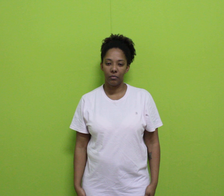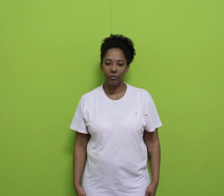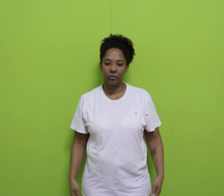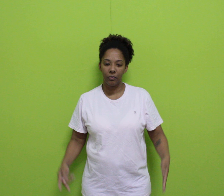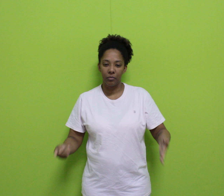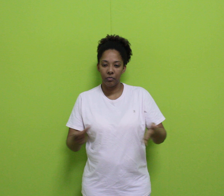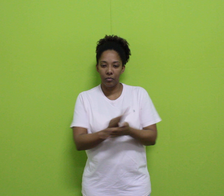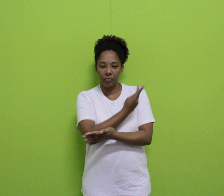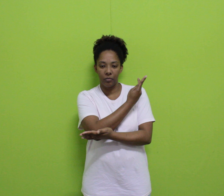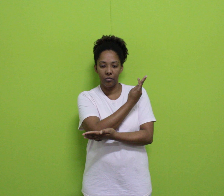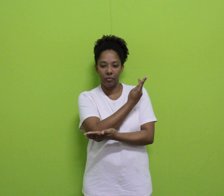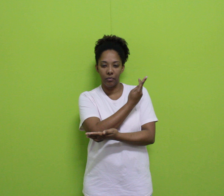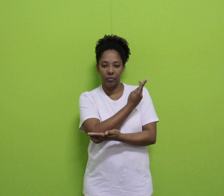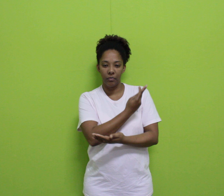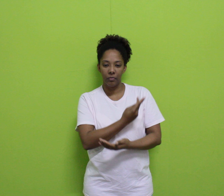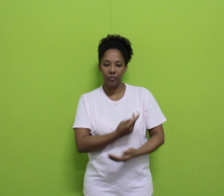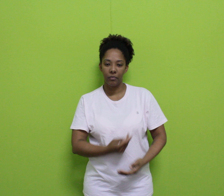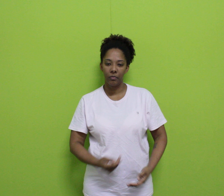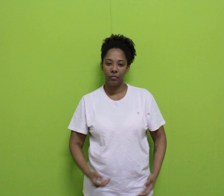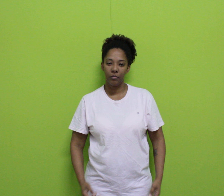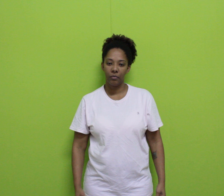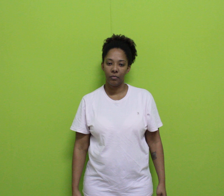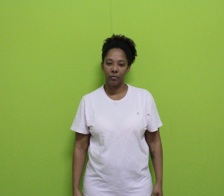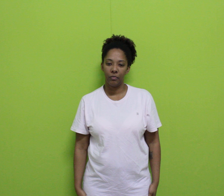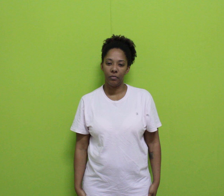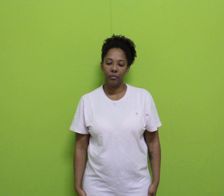acontecer